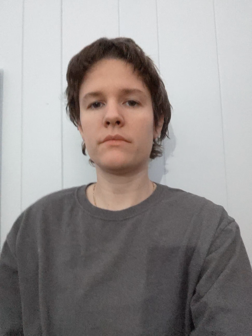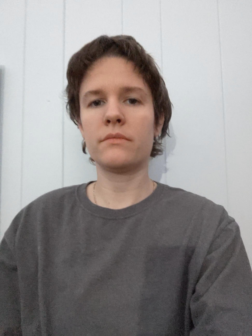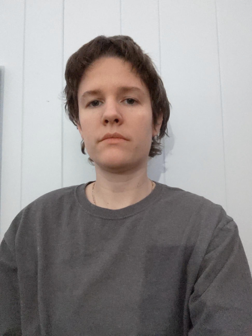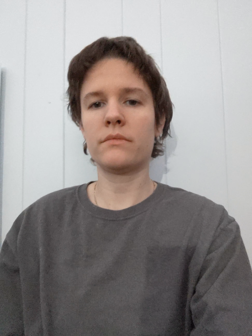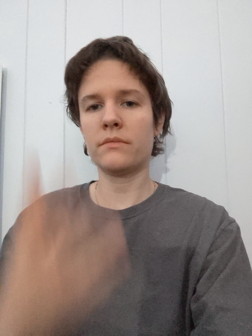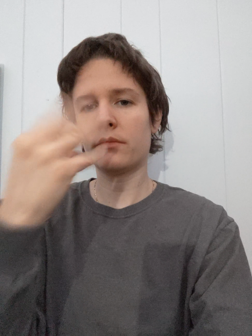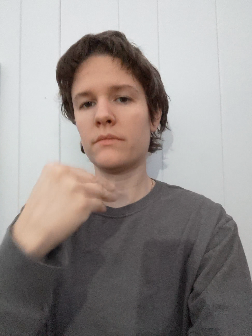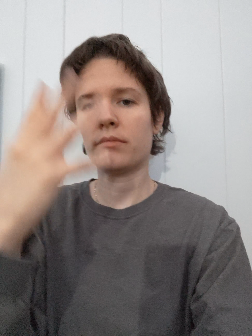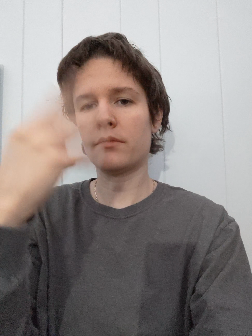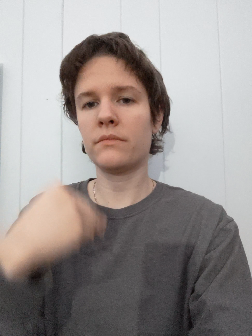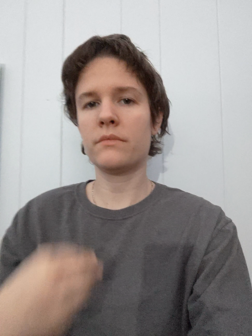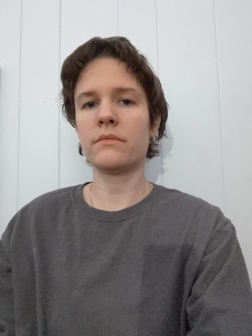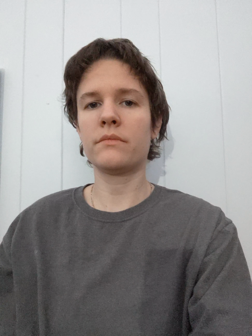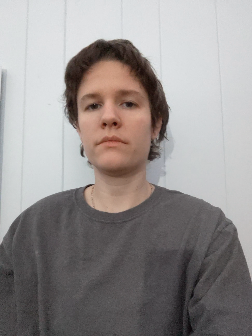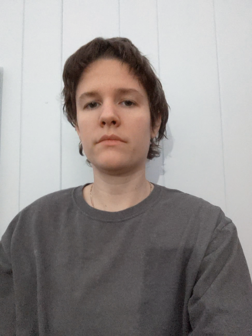sleepy